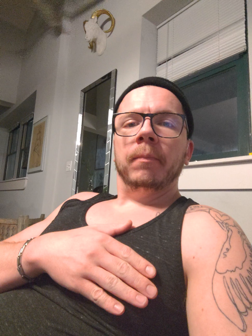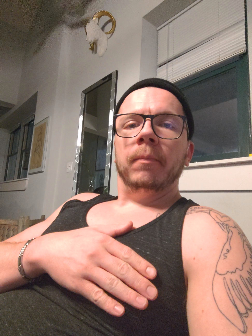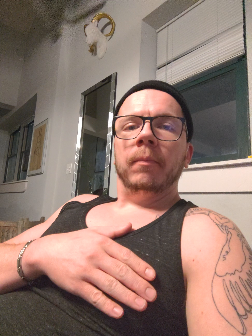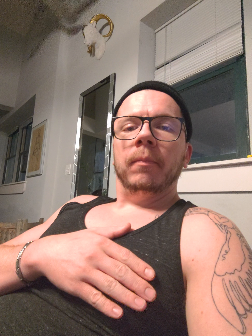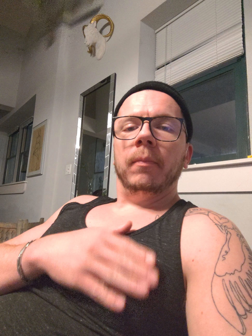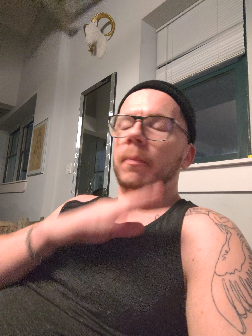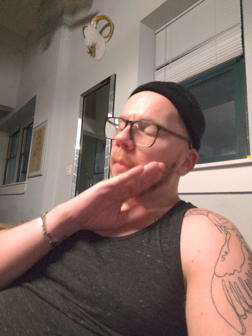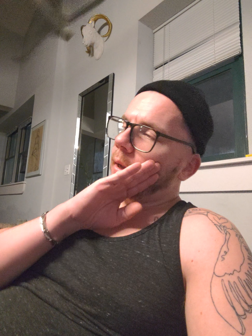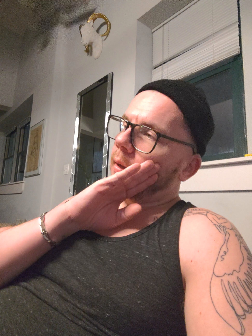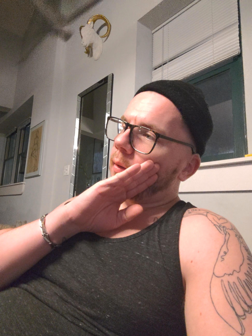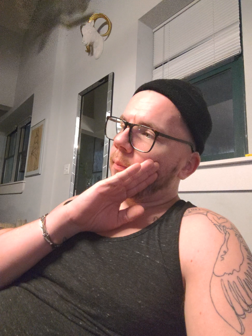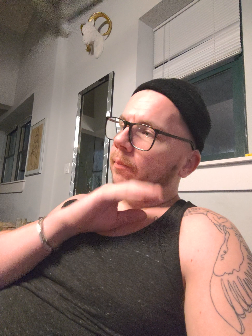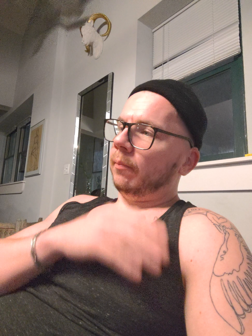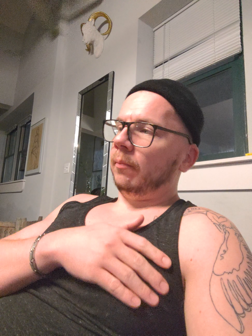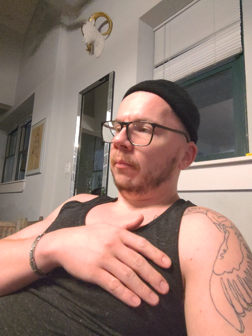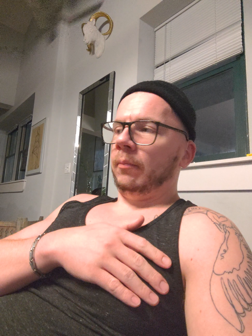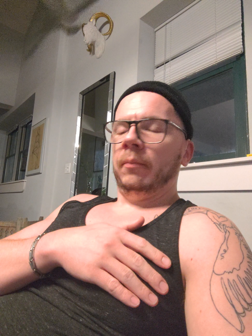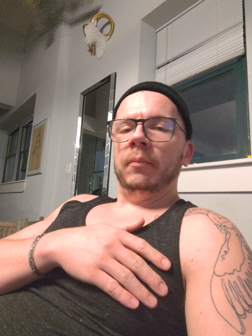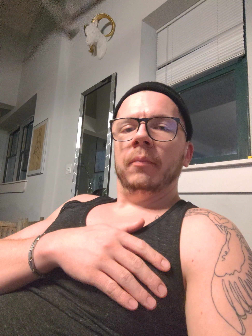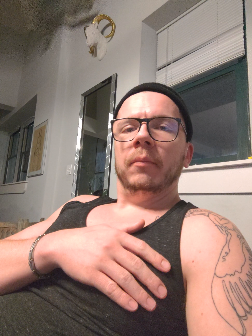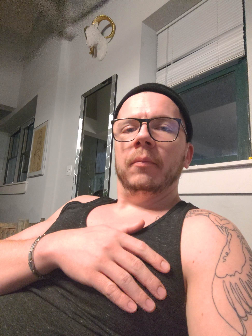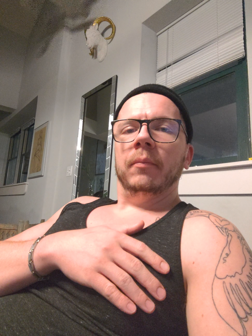bed